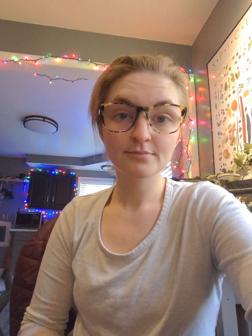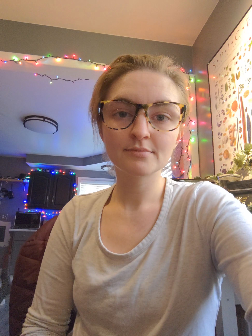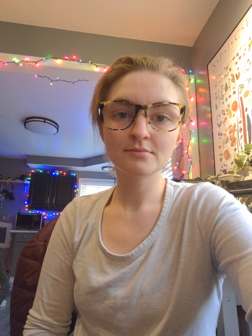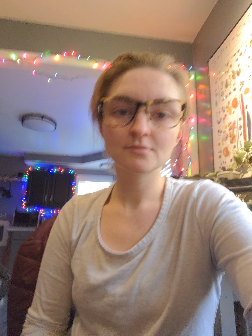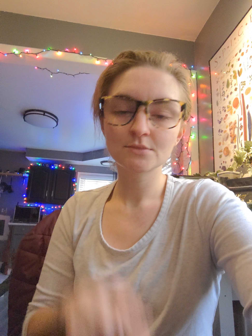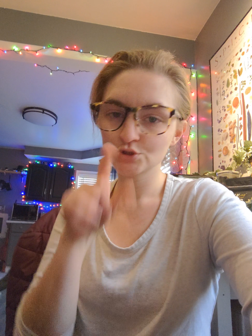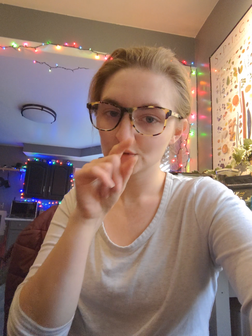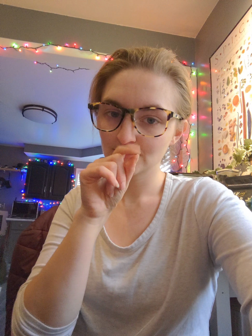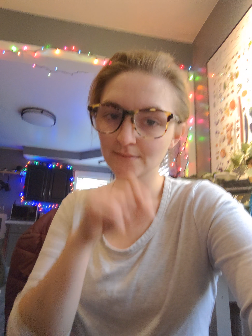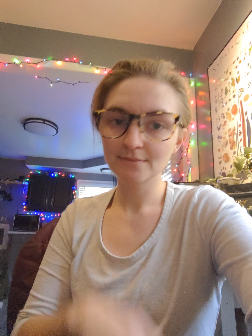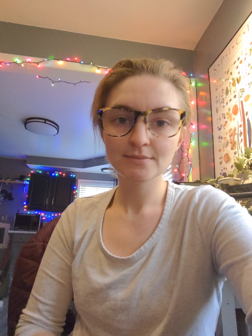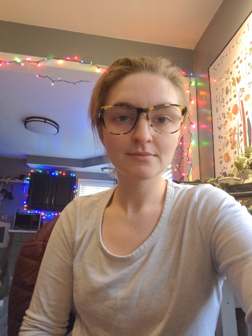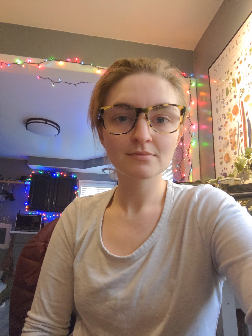hen